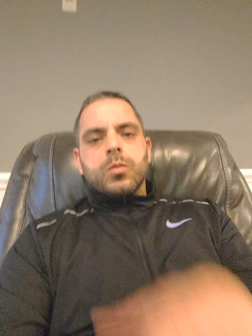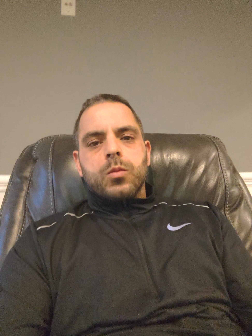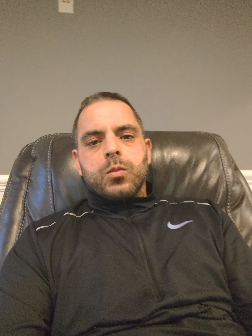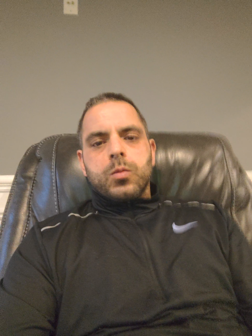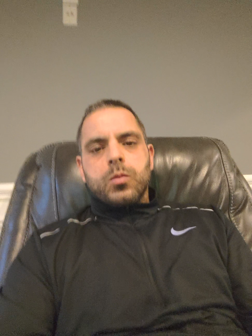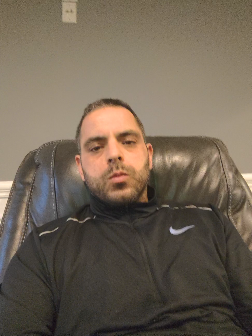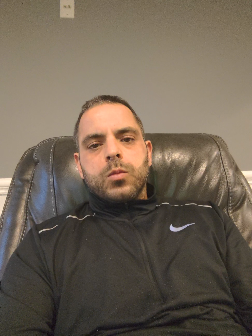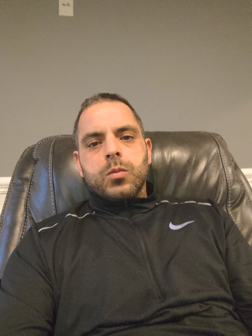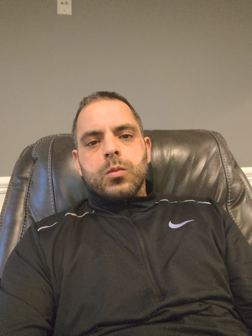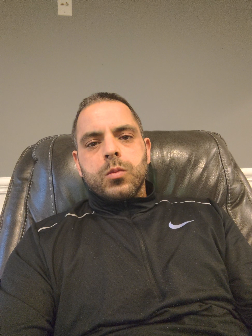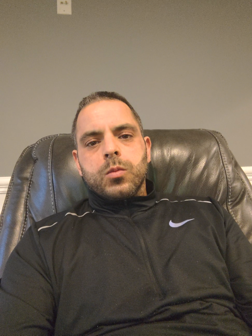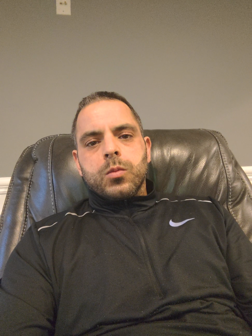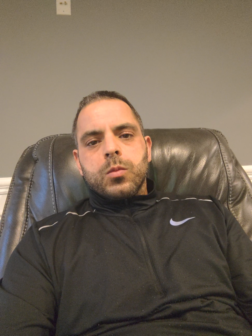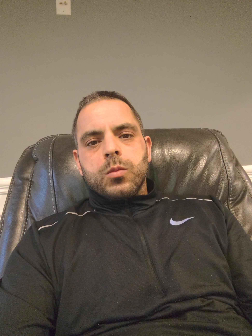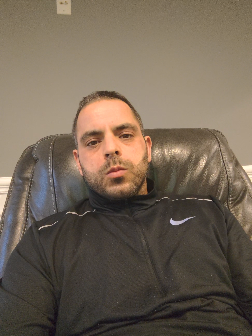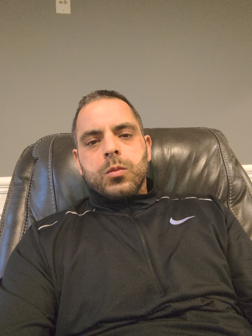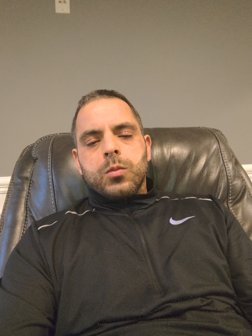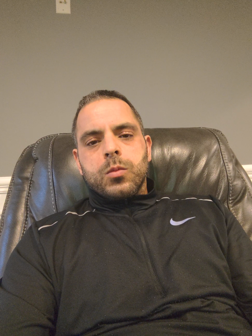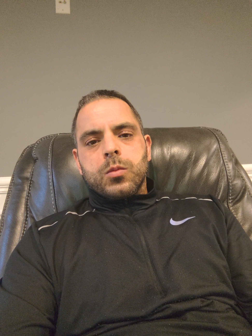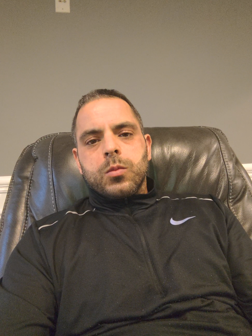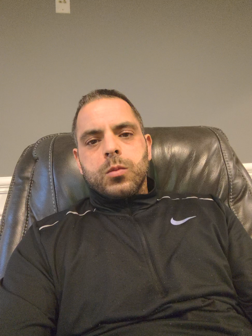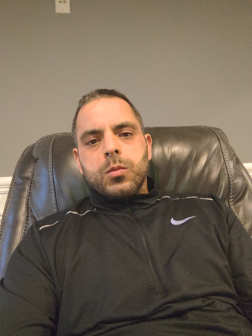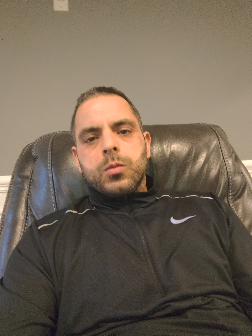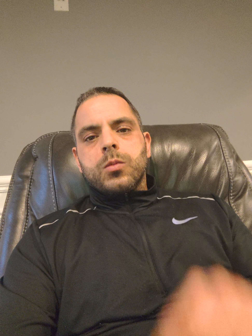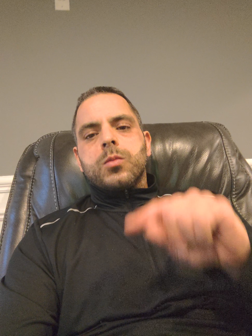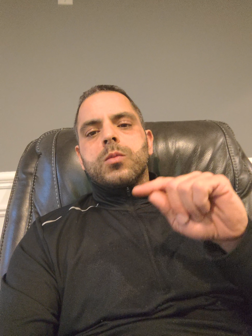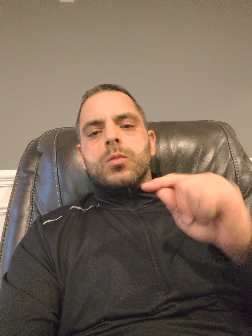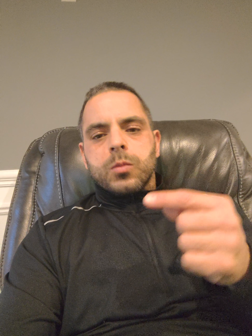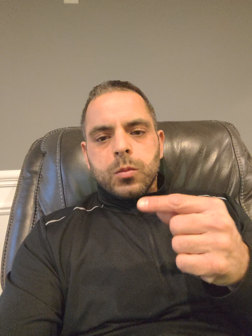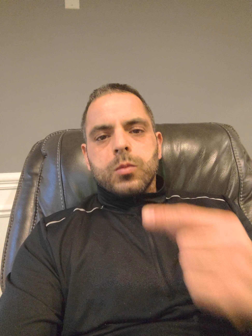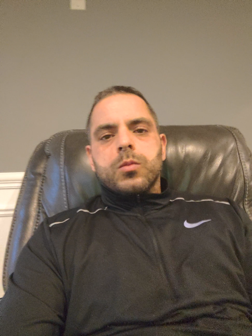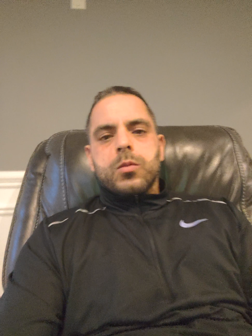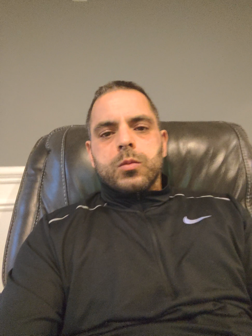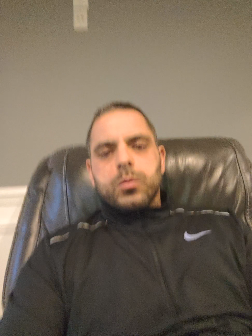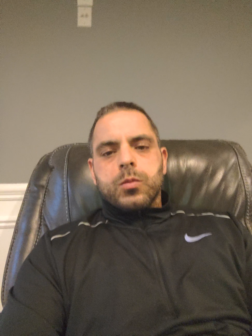owie